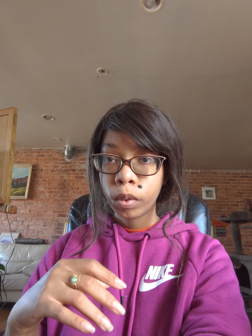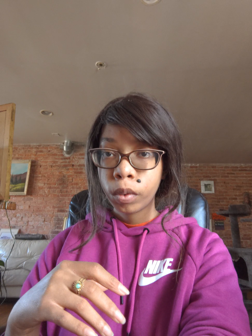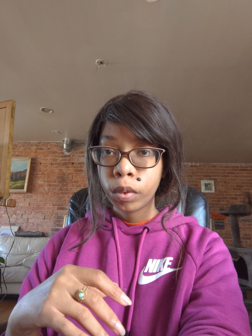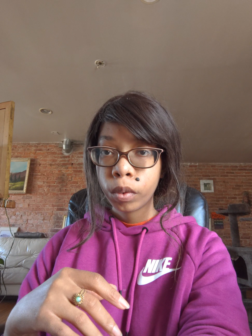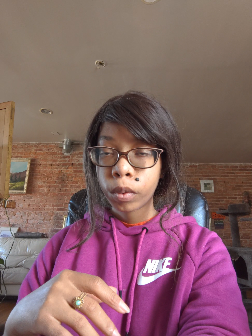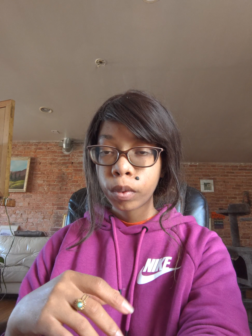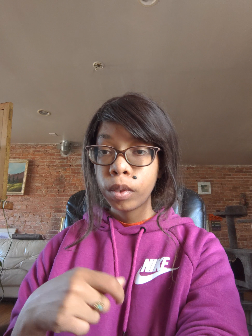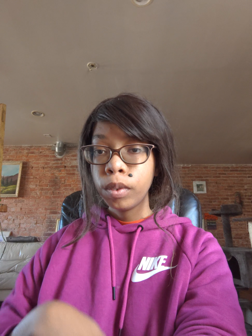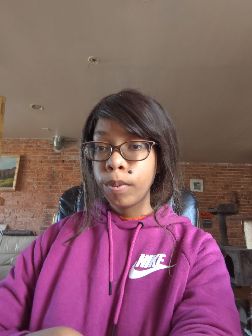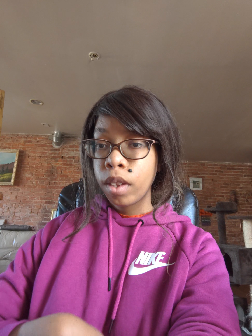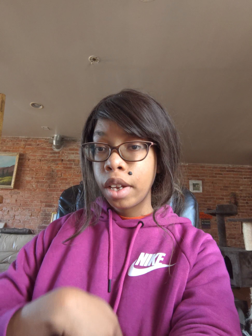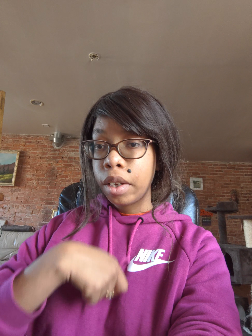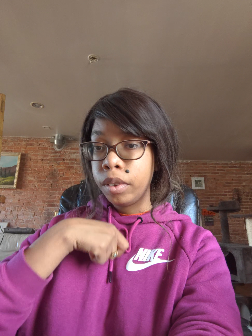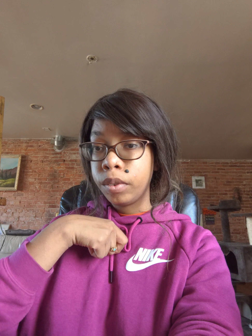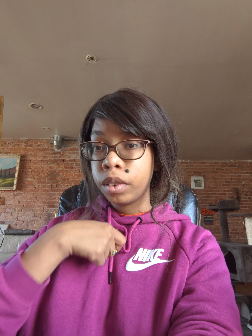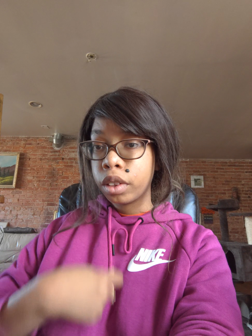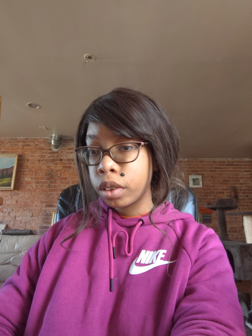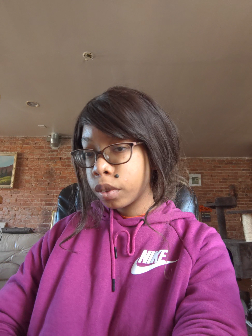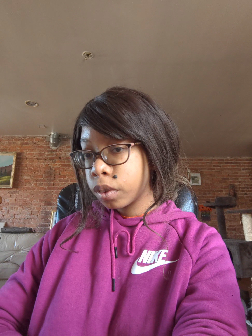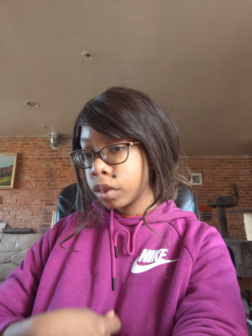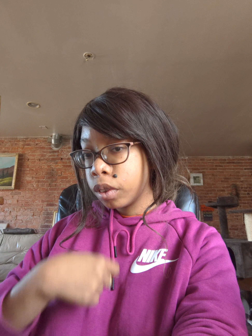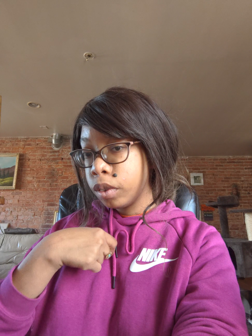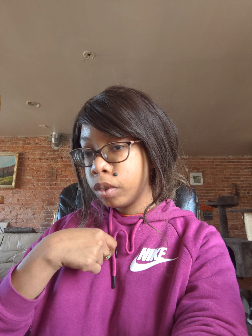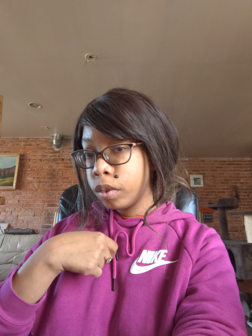zipper